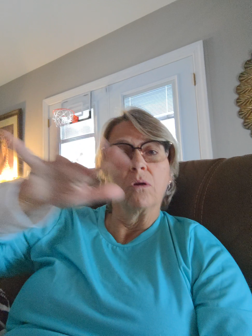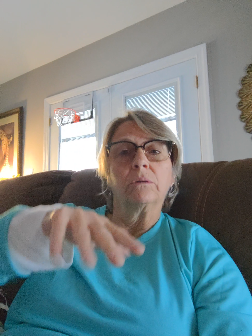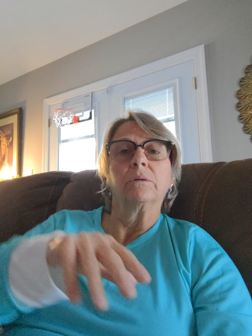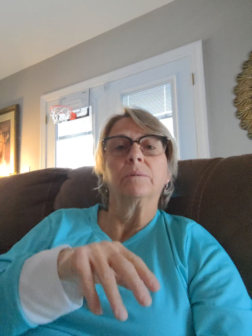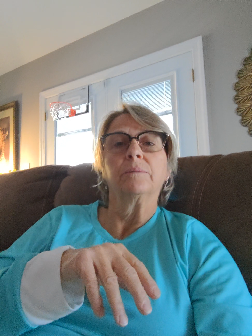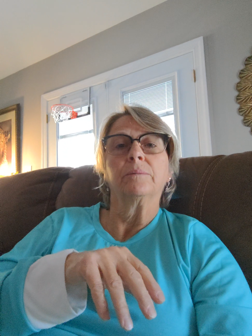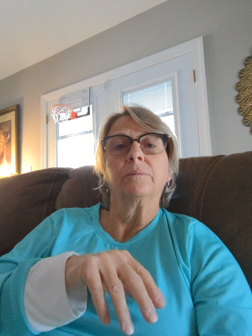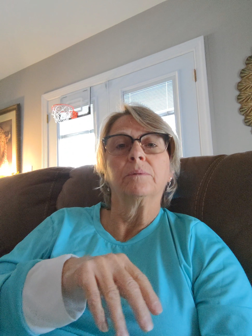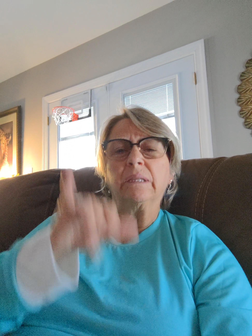backyard